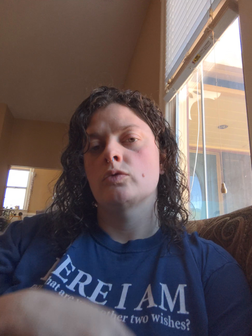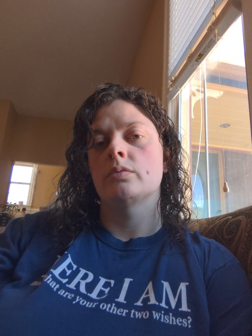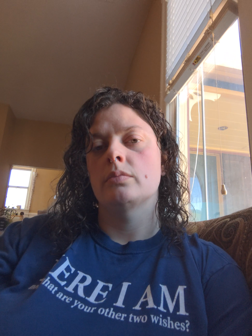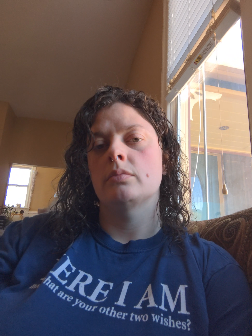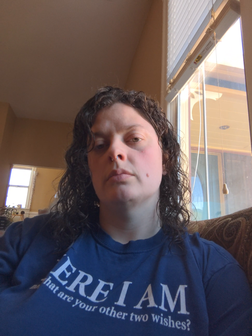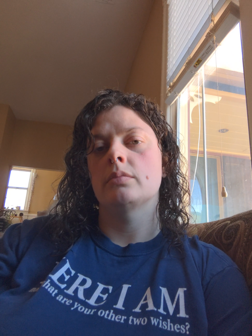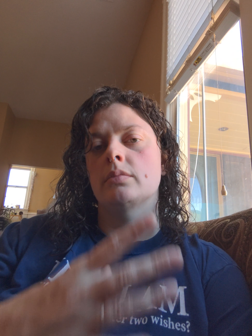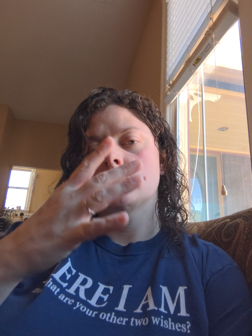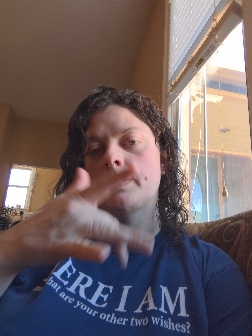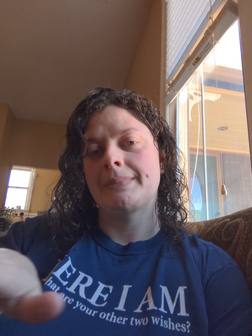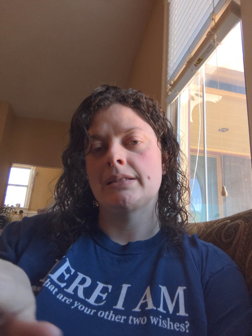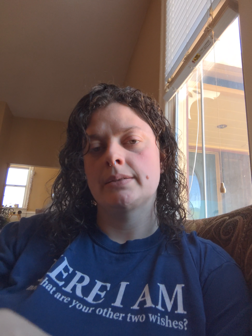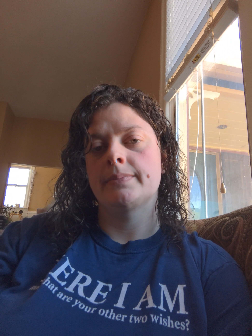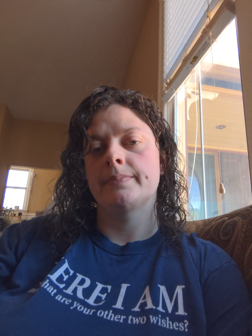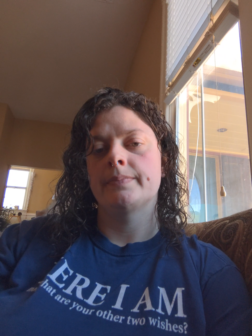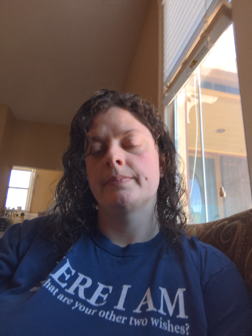empty